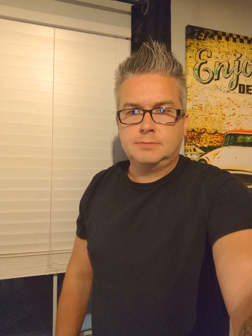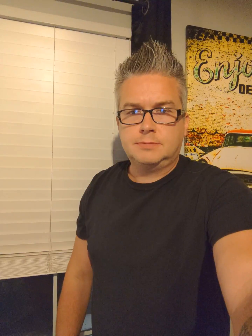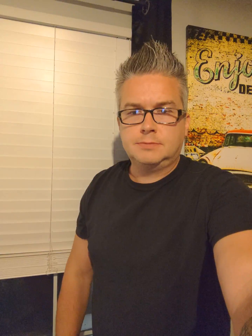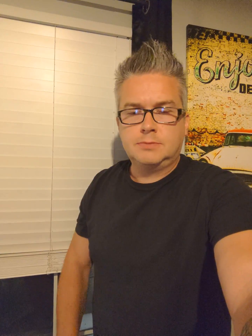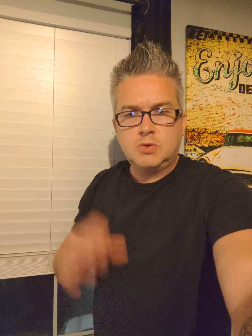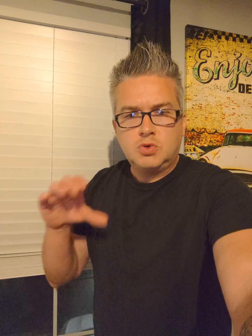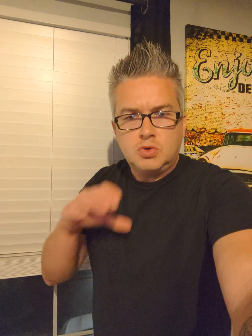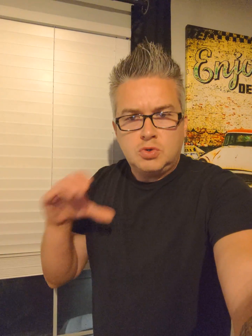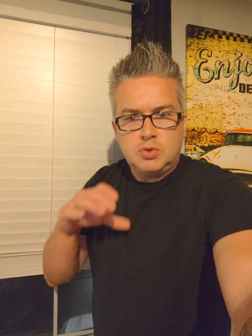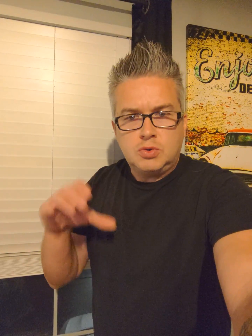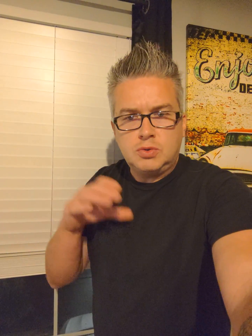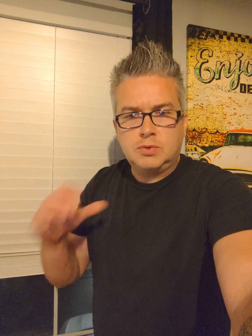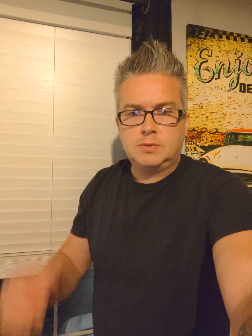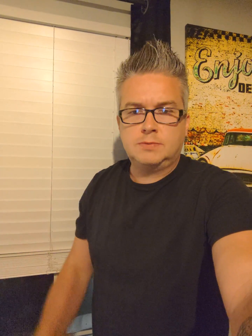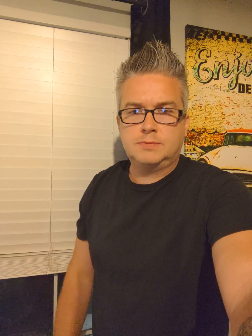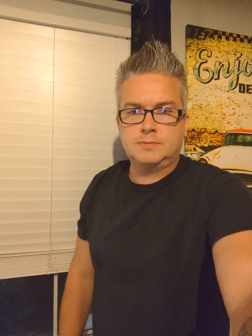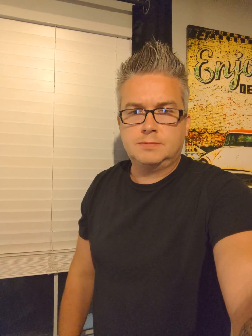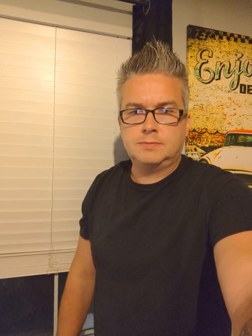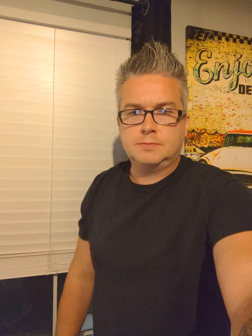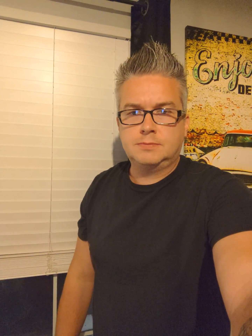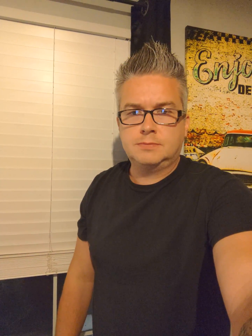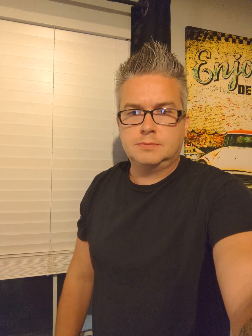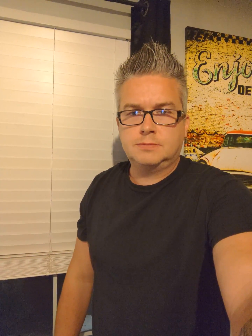does